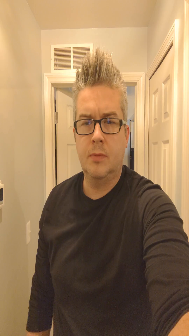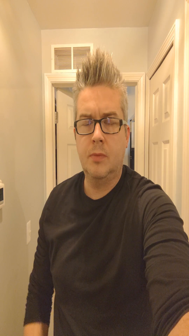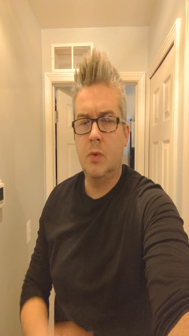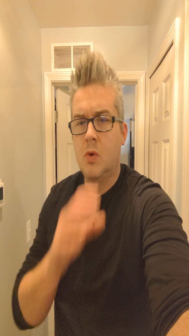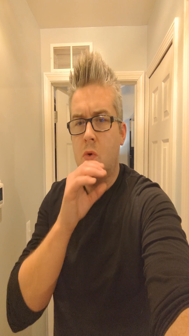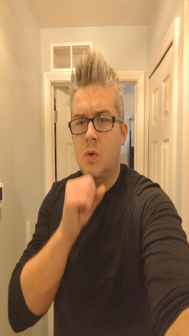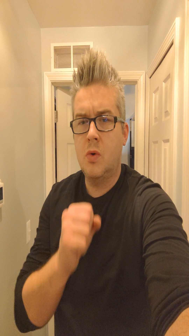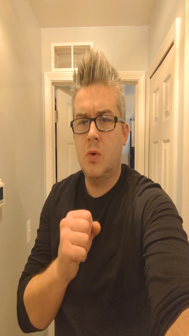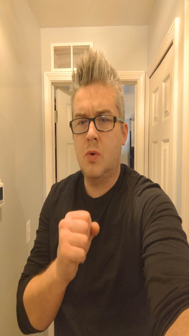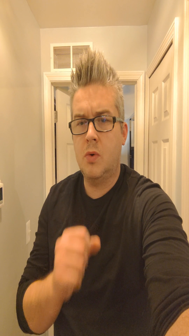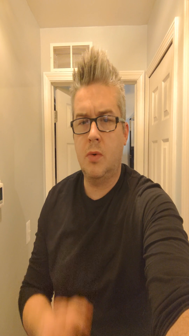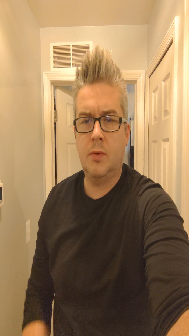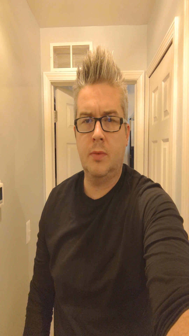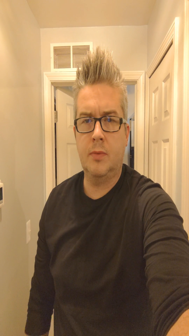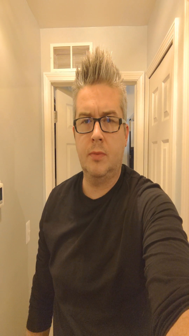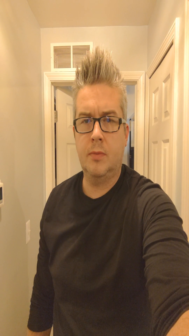old